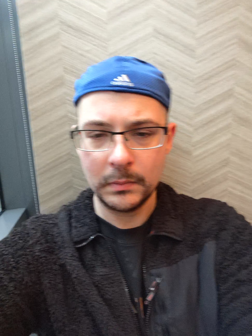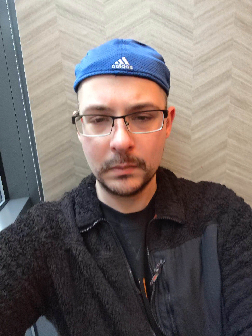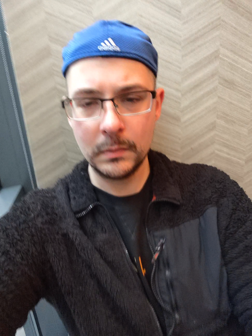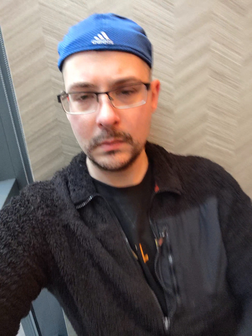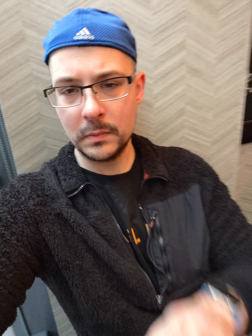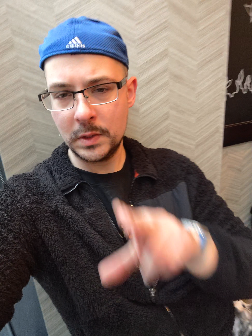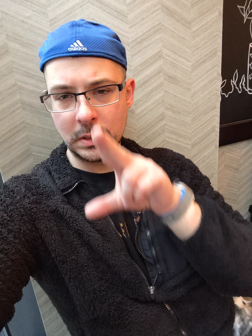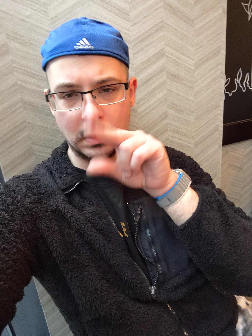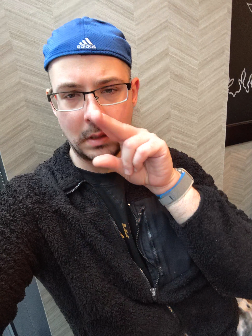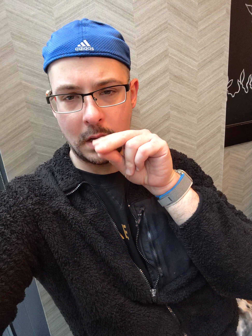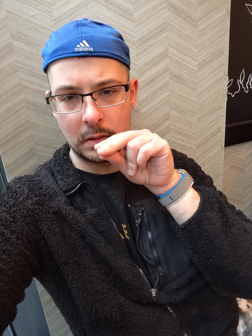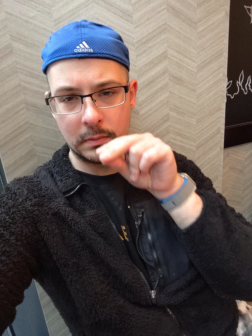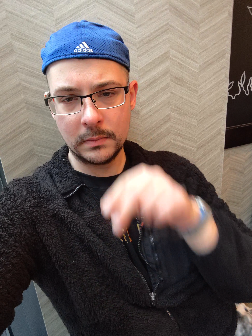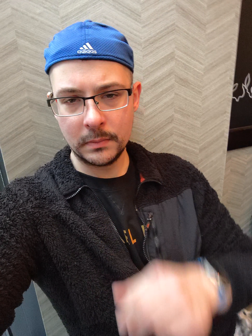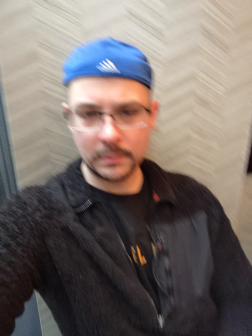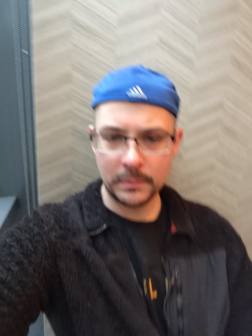duck